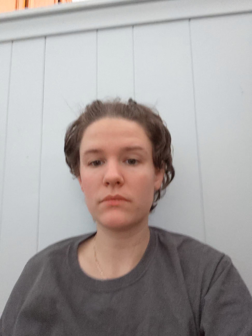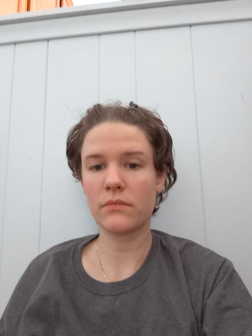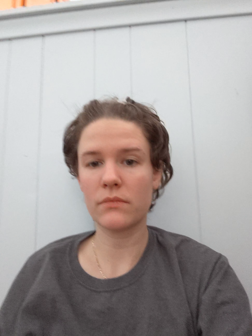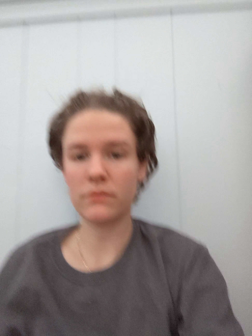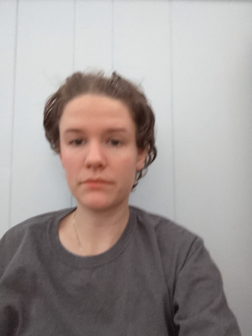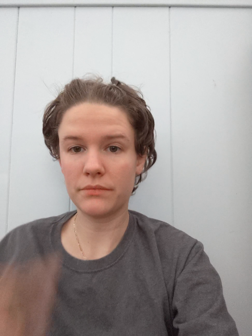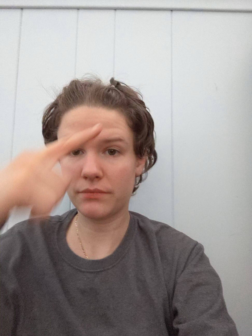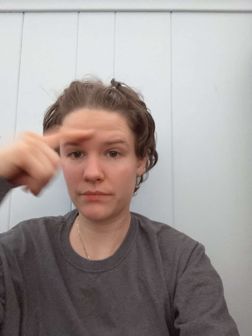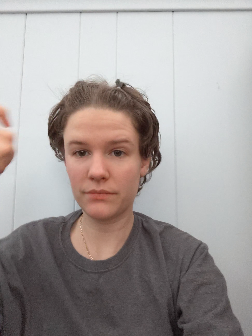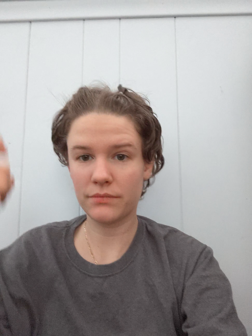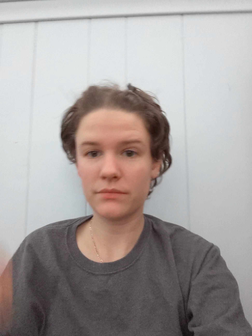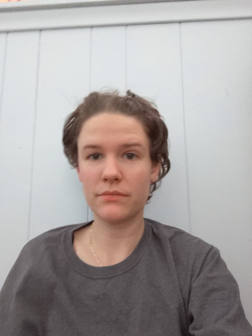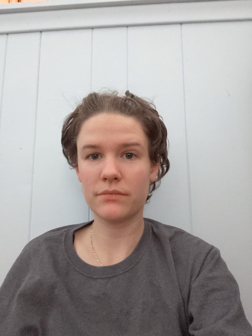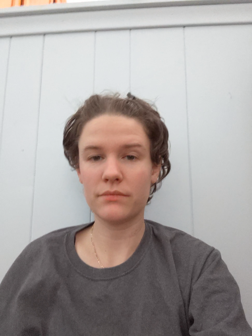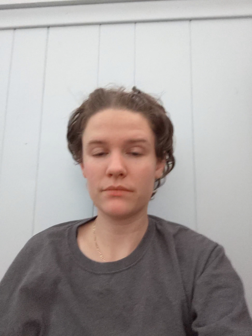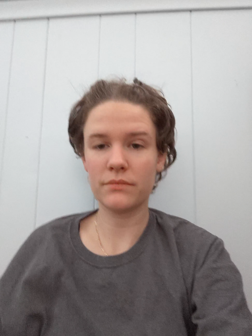because